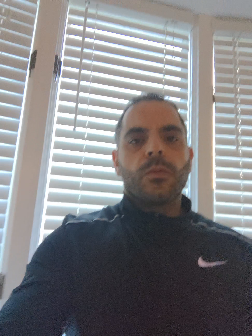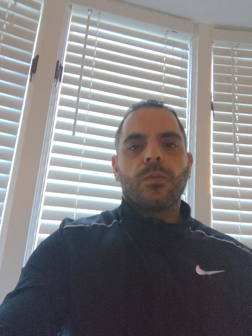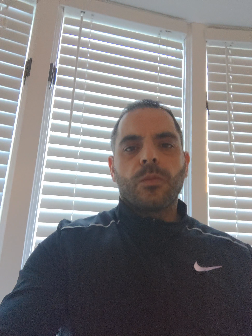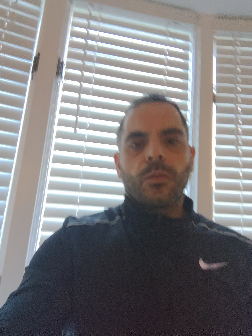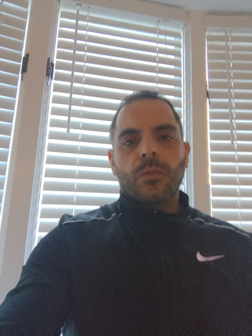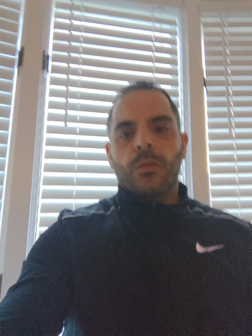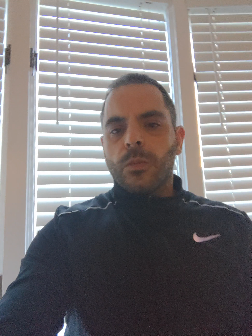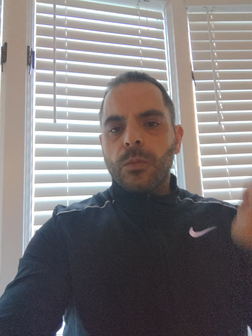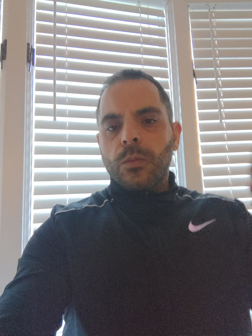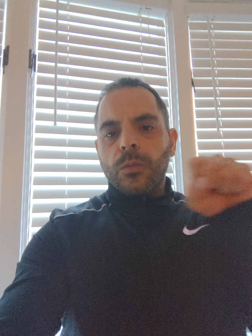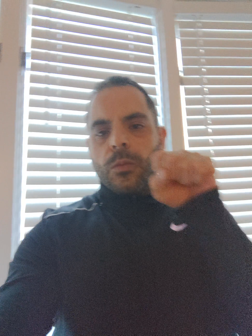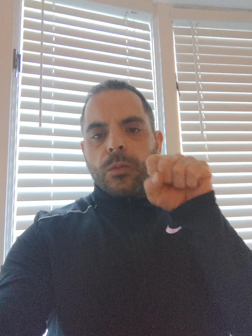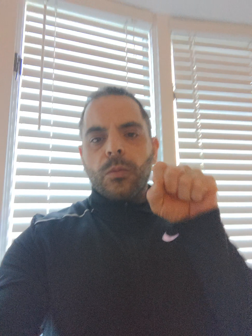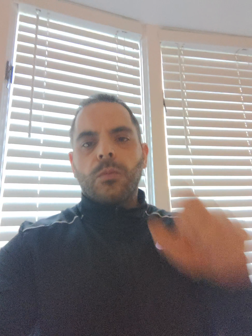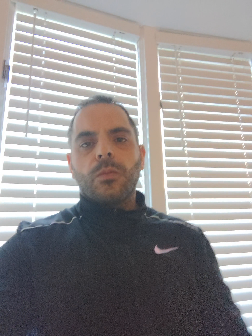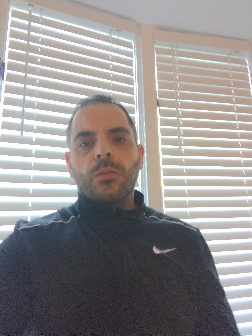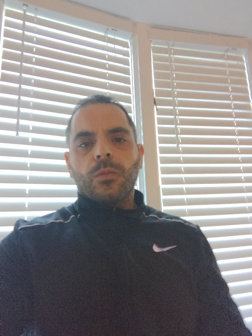carrot